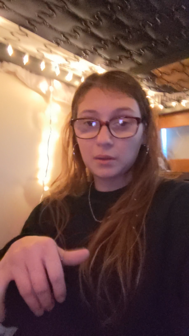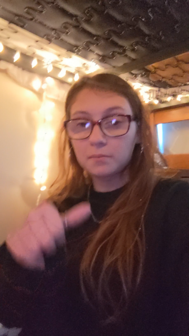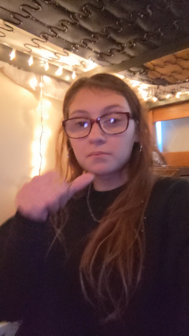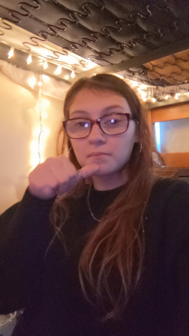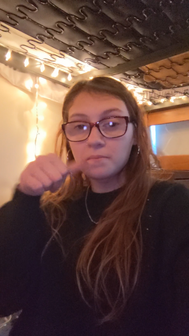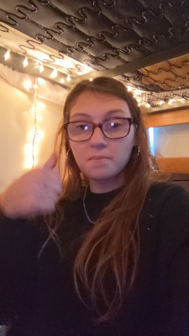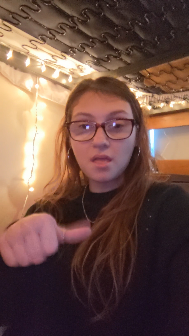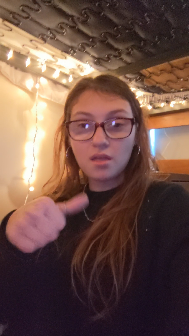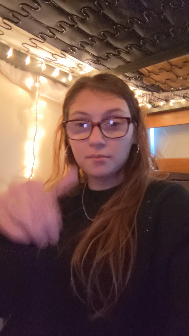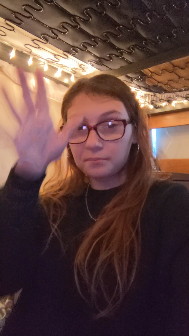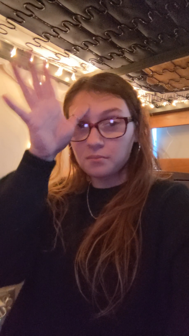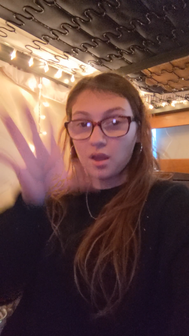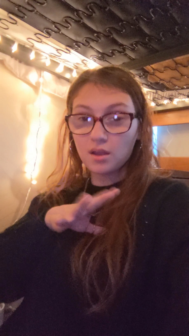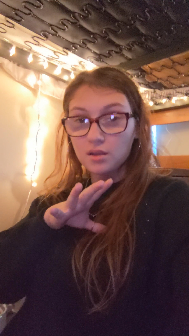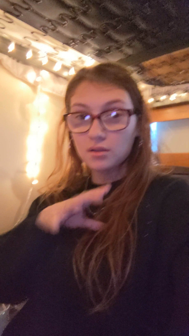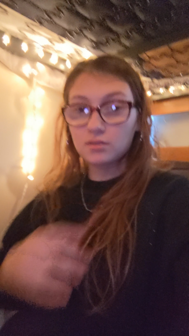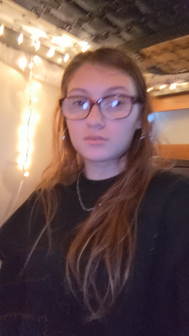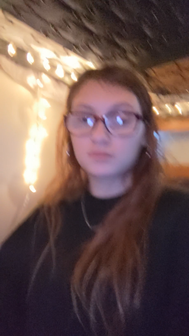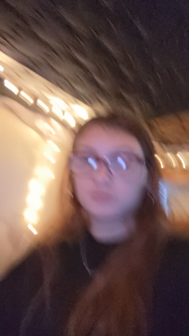mailman